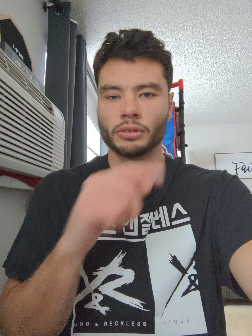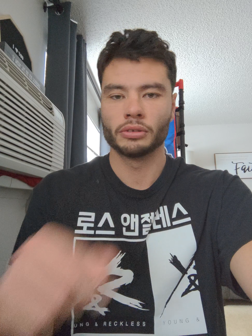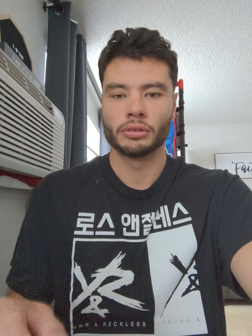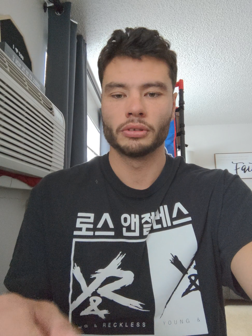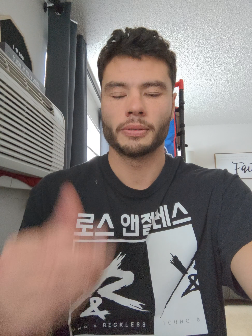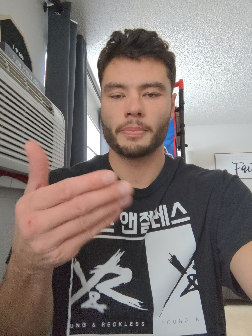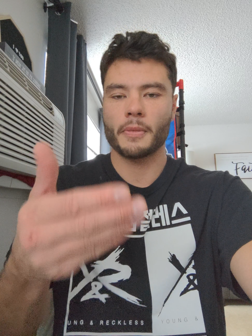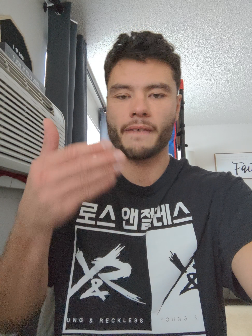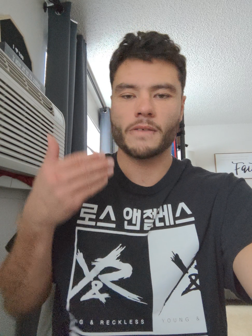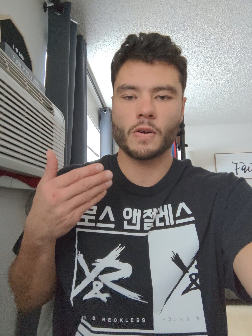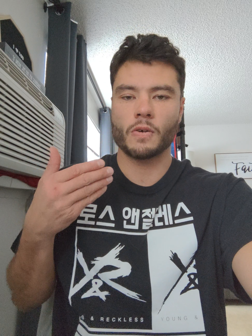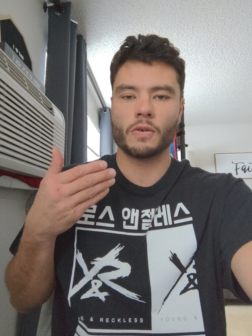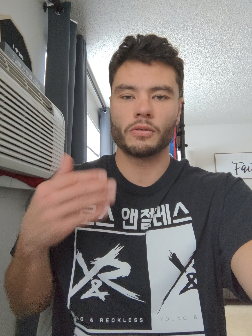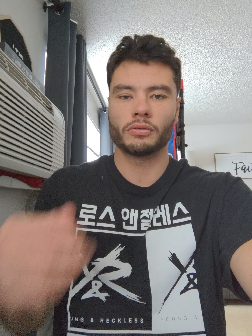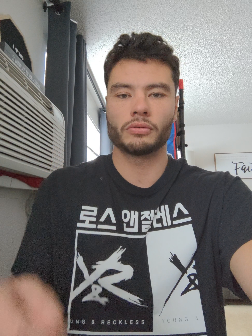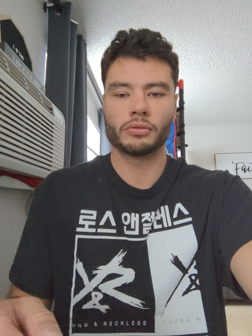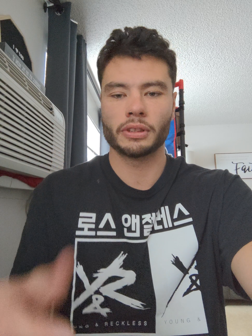before